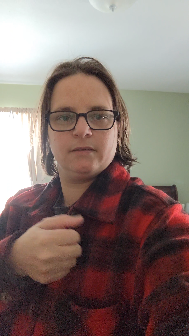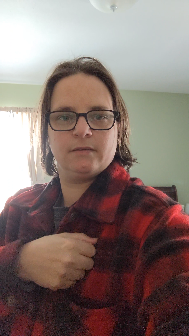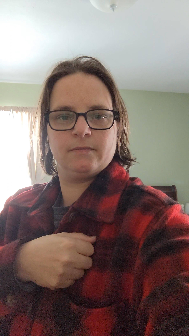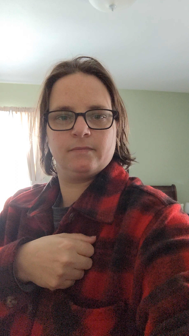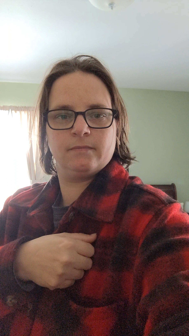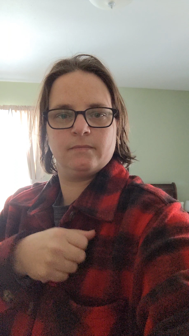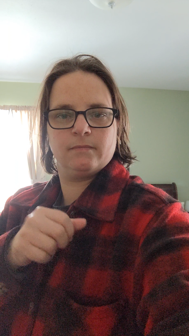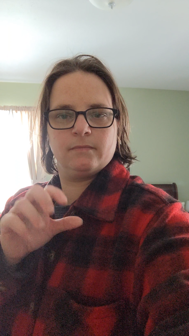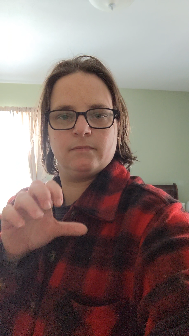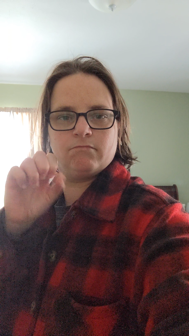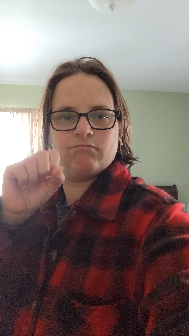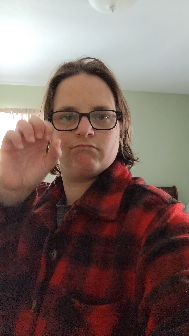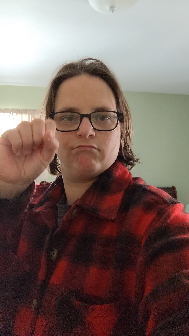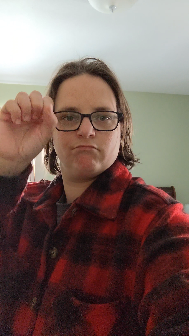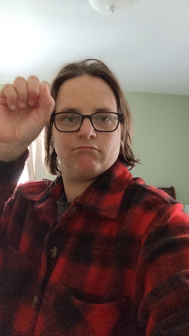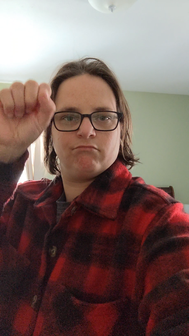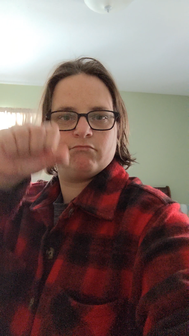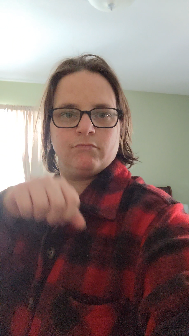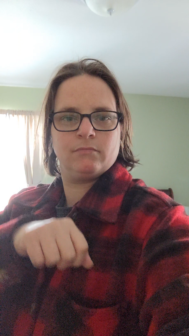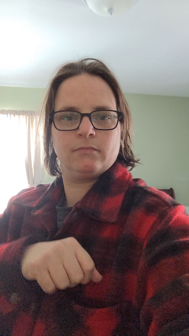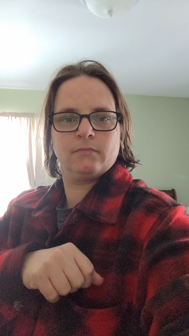ladder